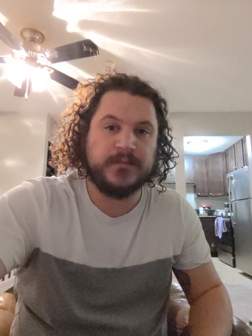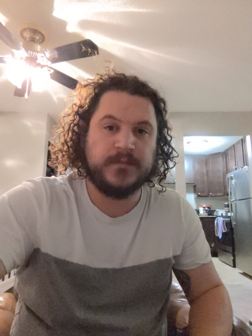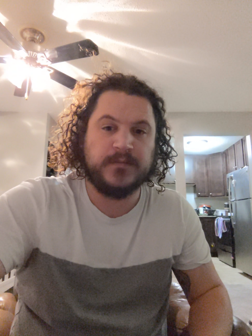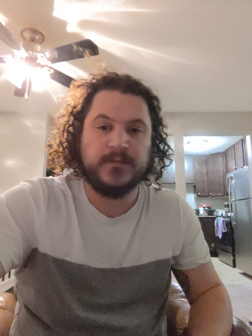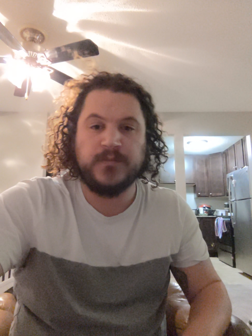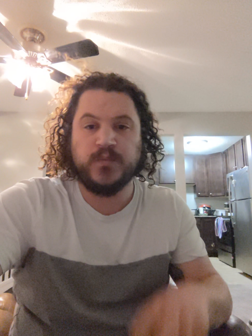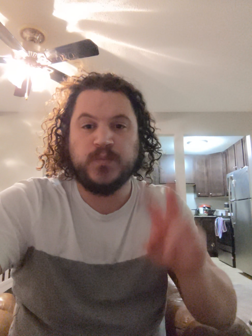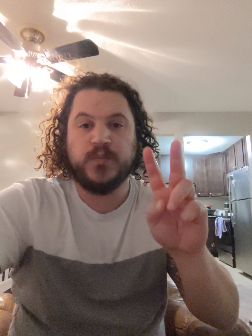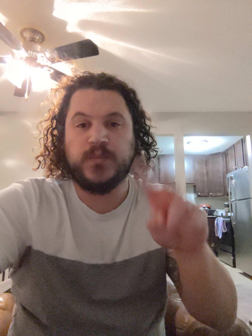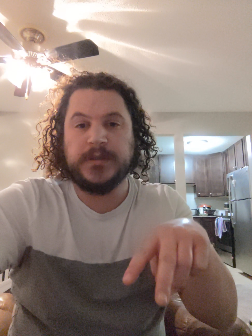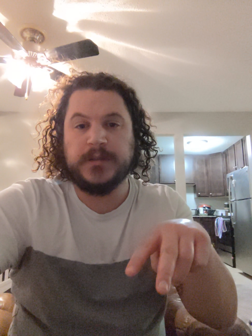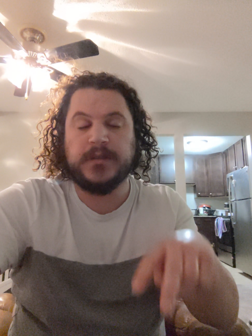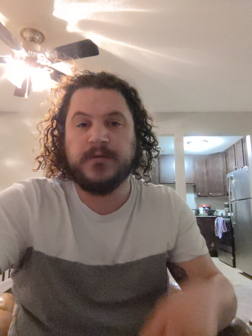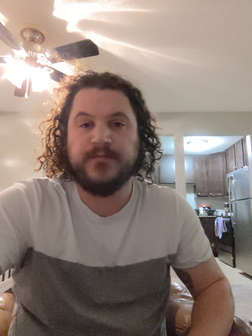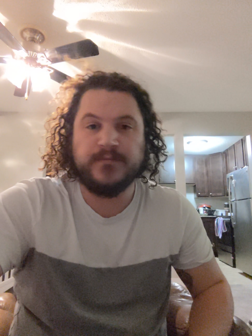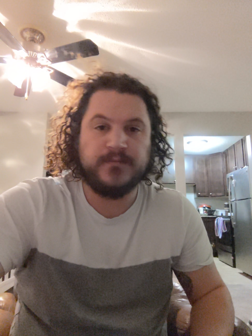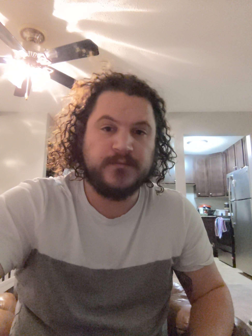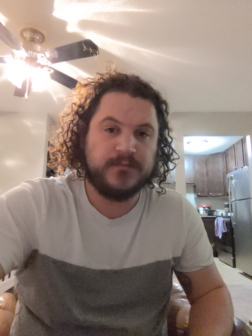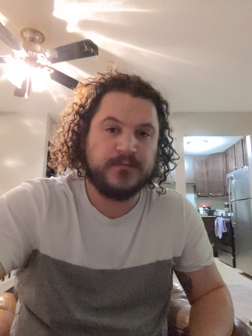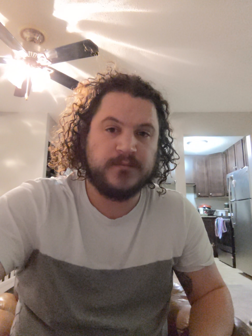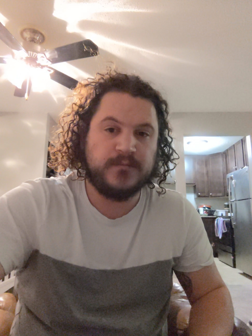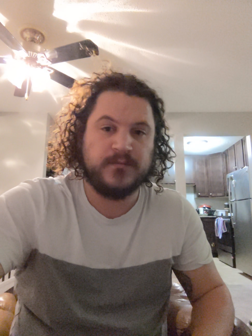read